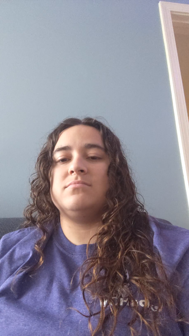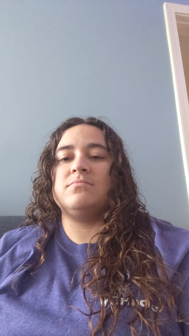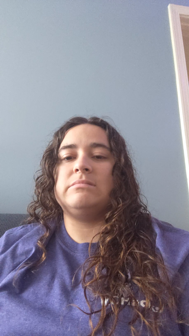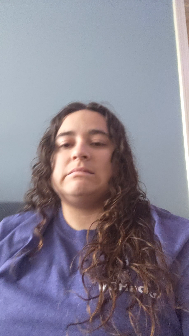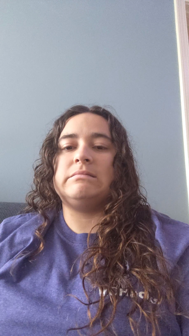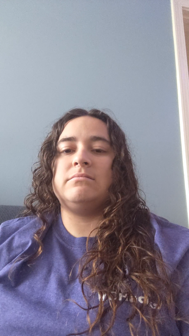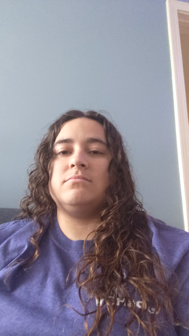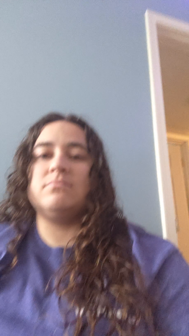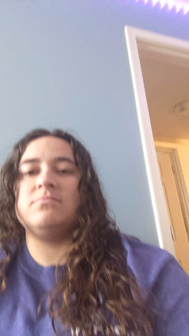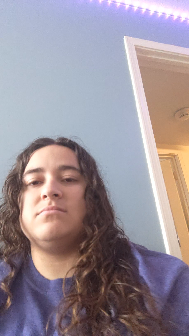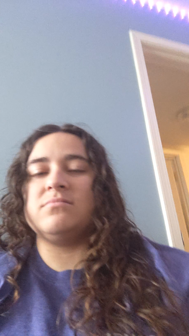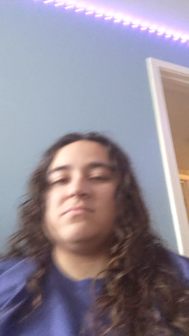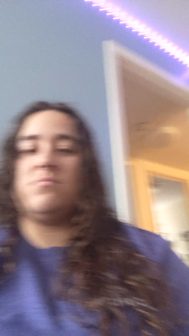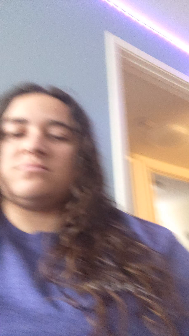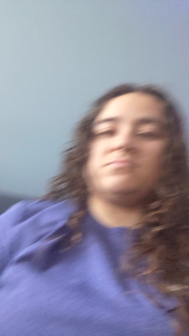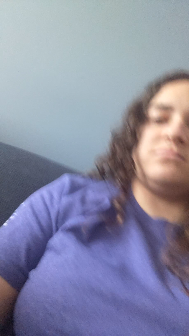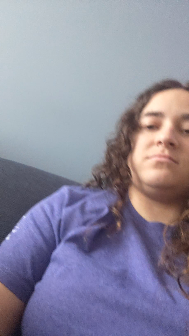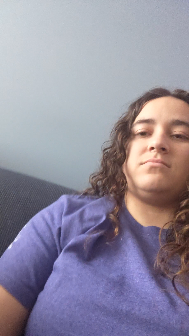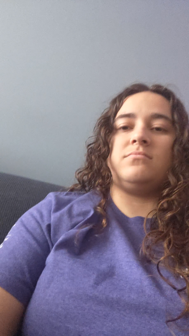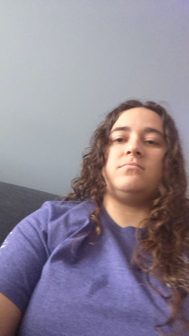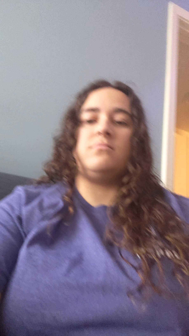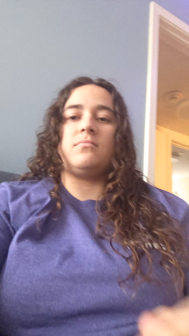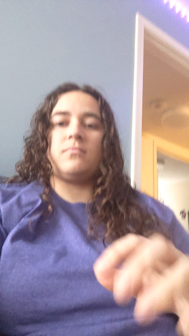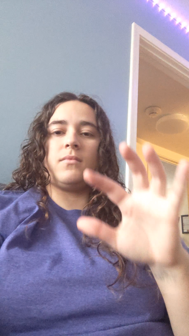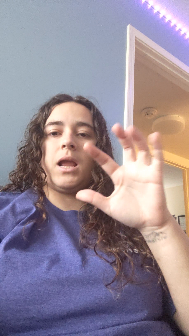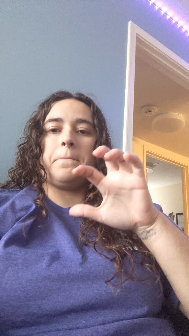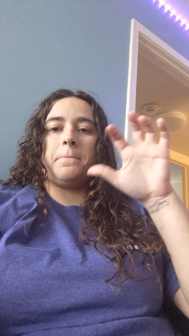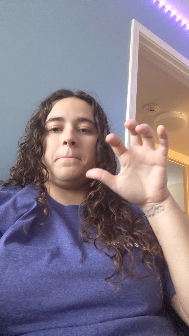climb